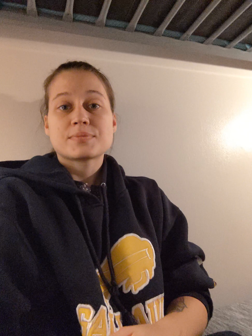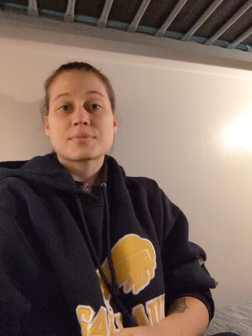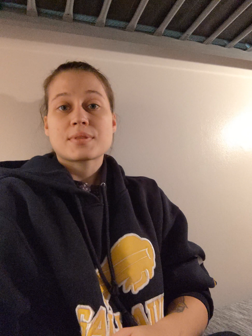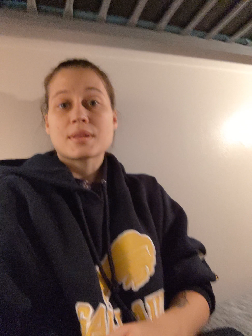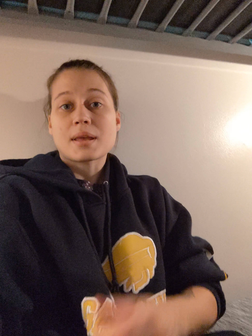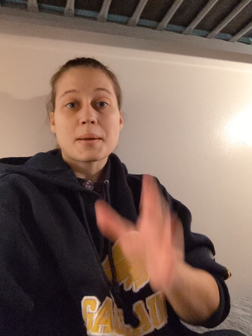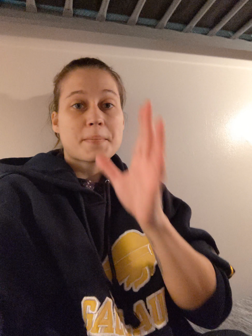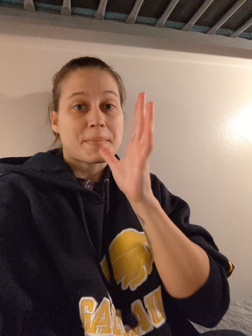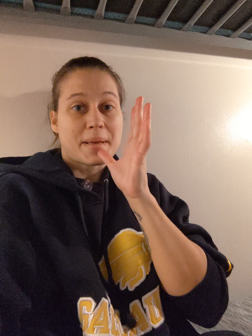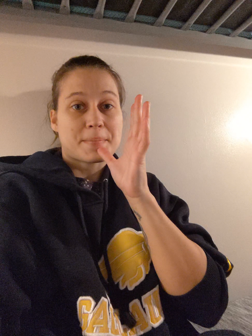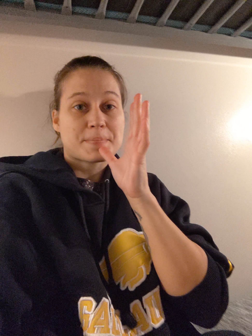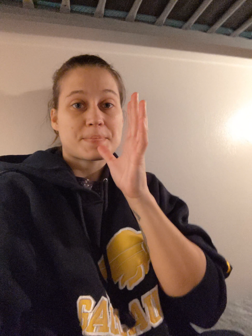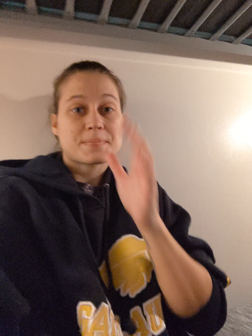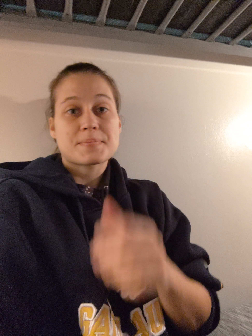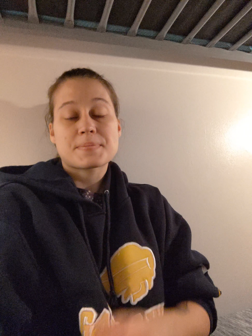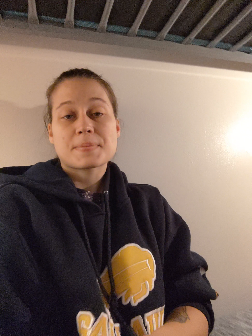mom